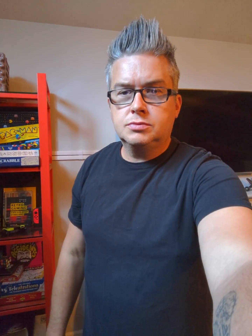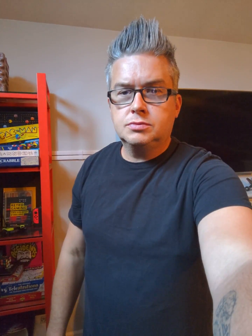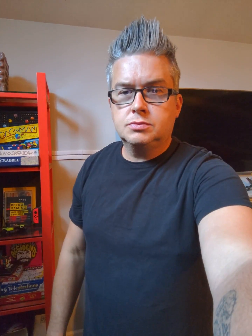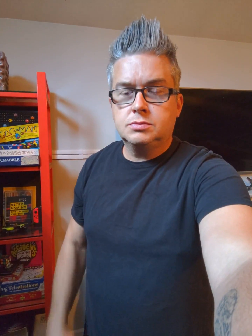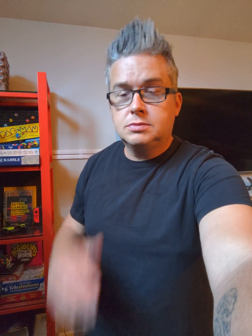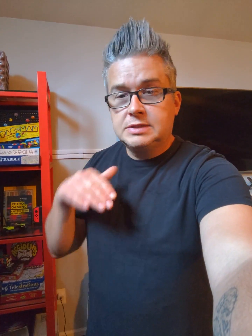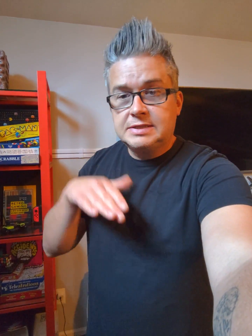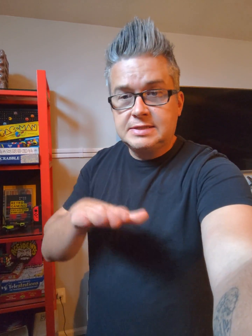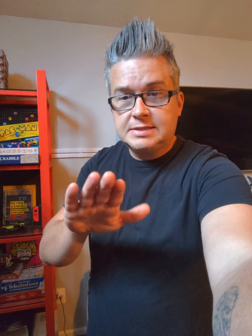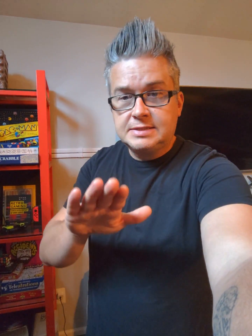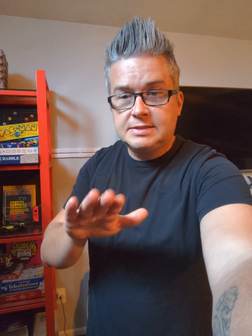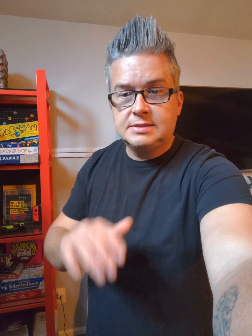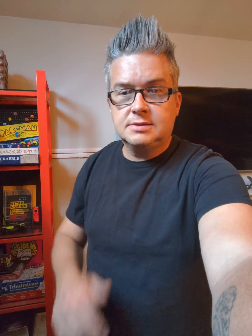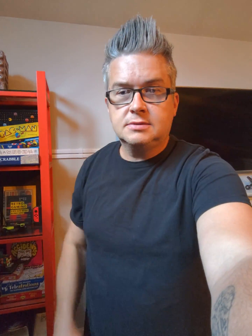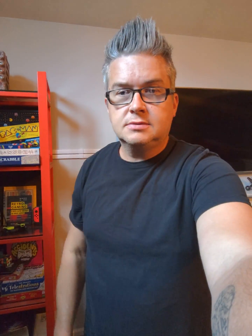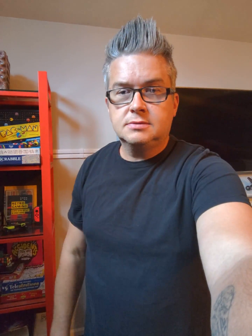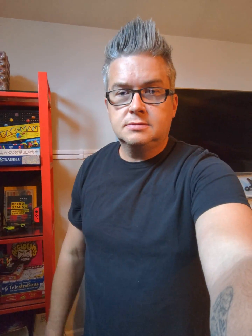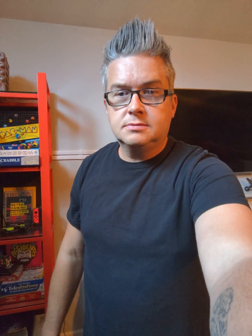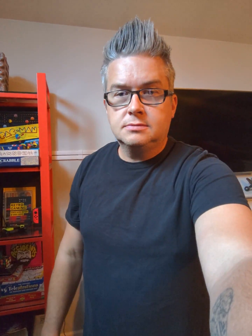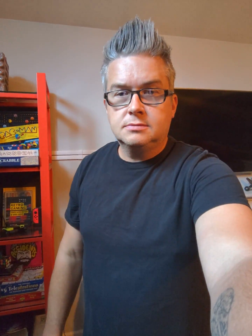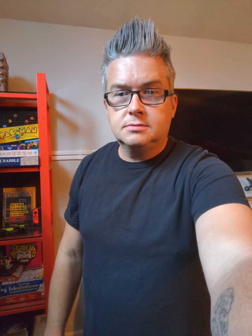enter